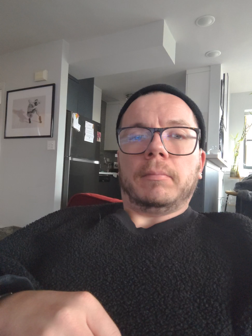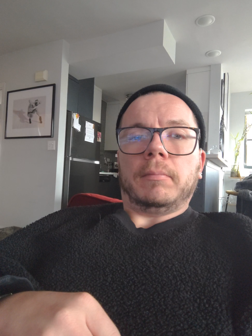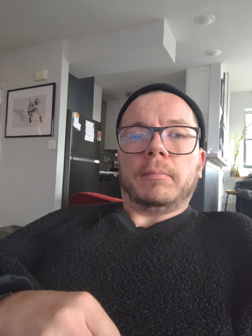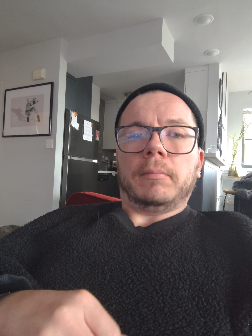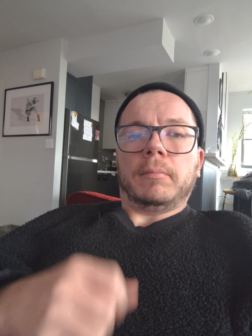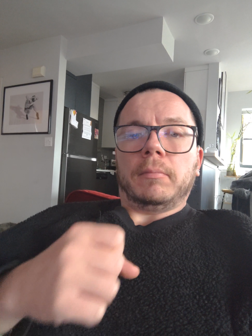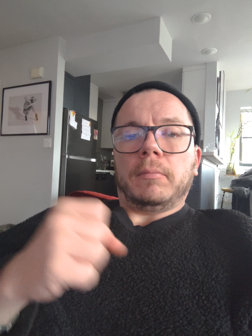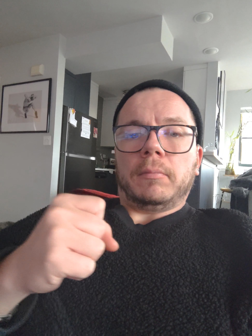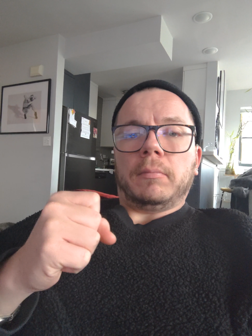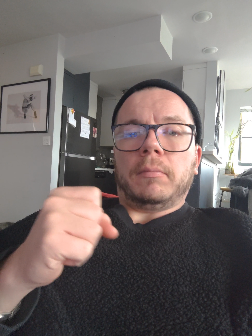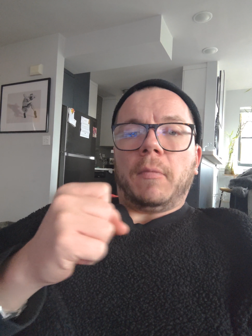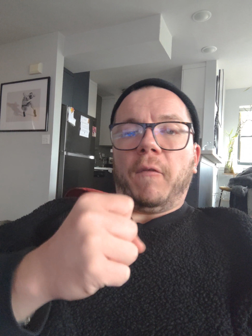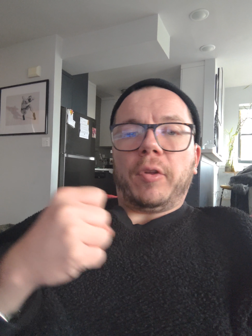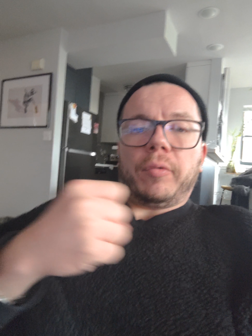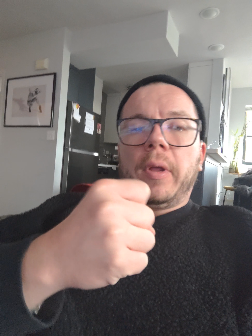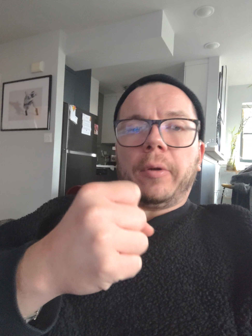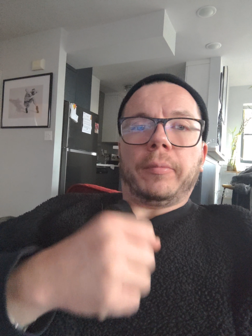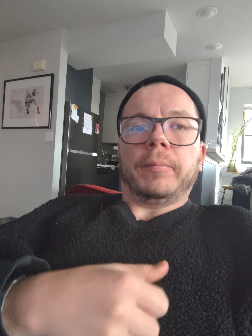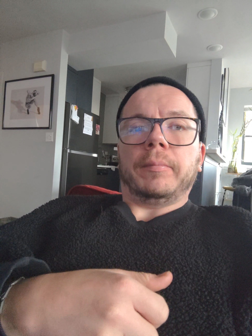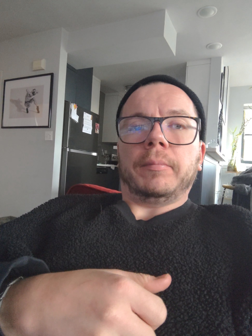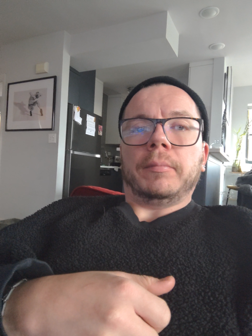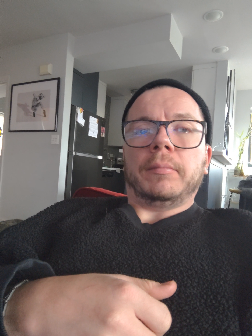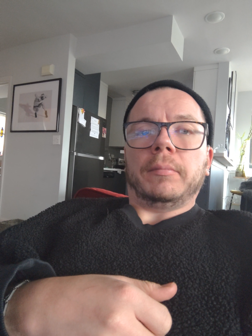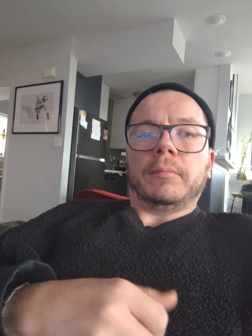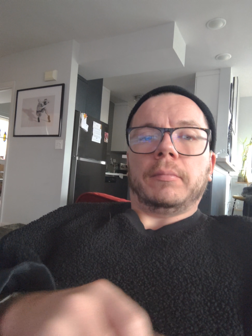refrigerator